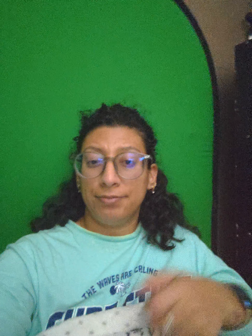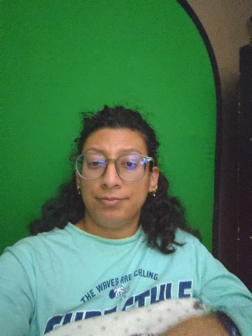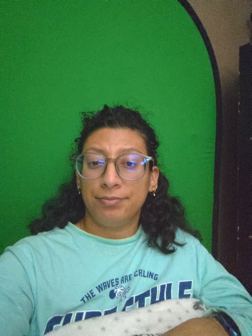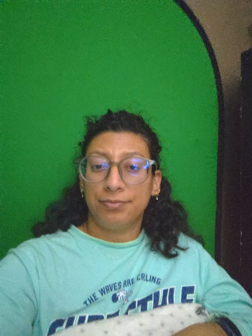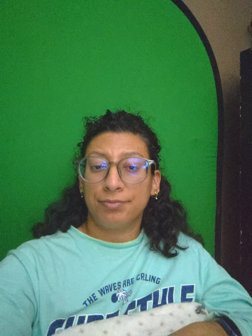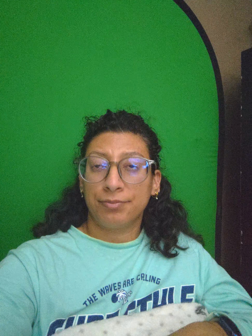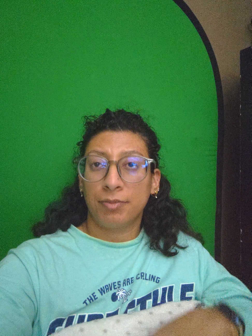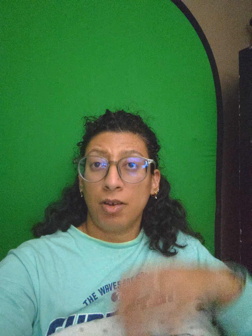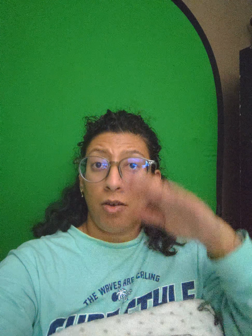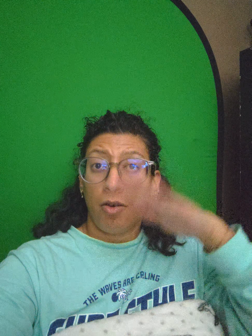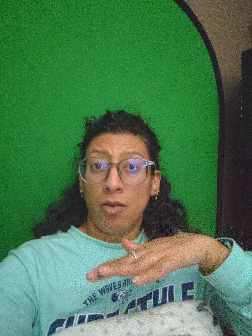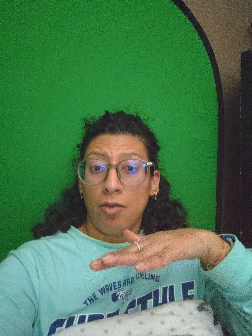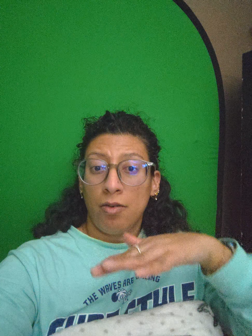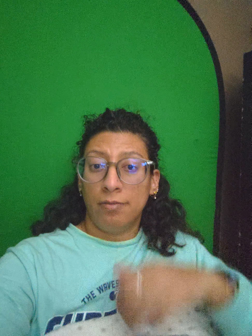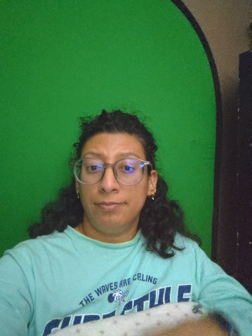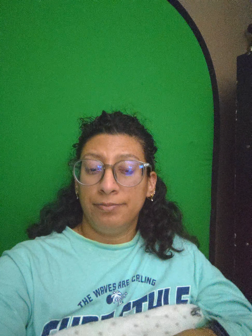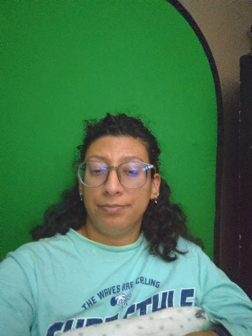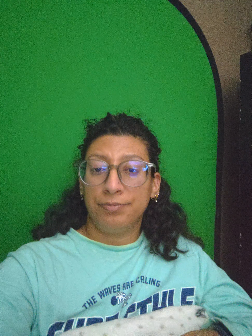on